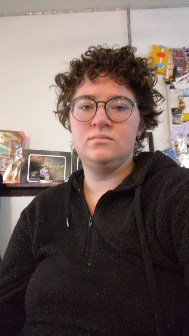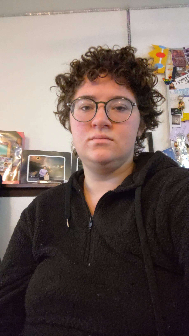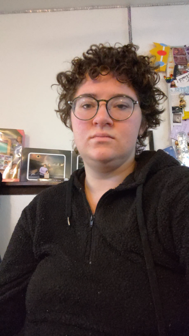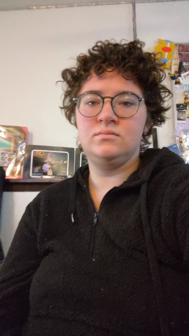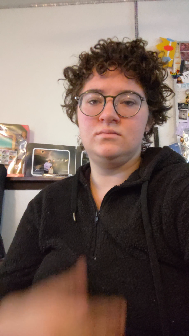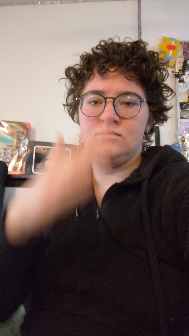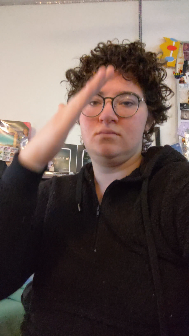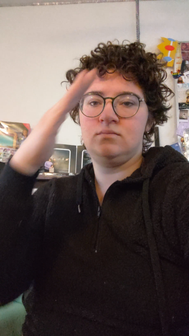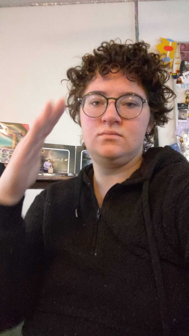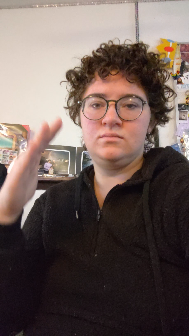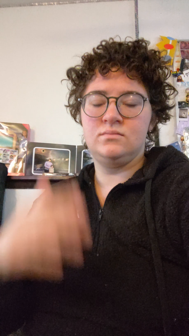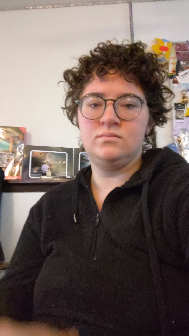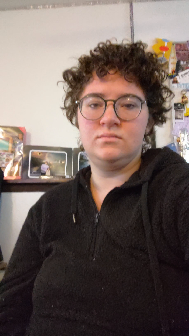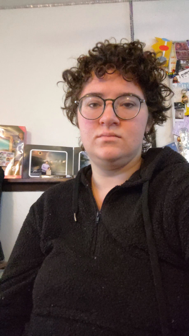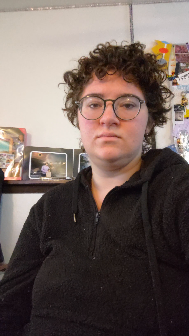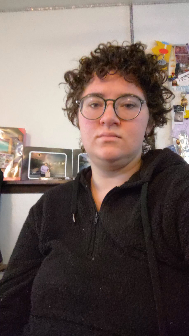roof